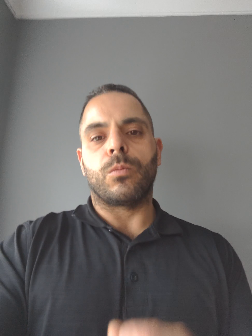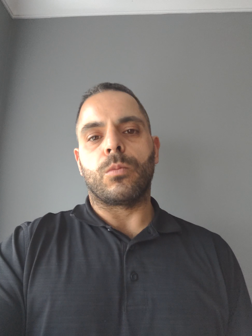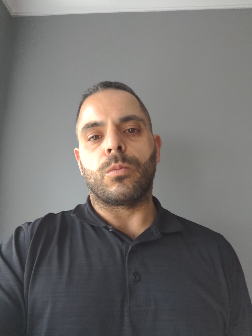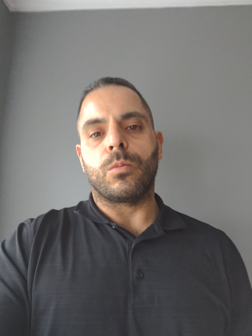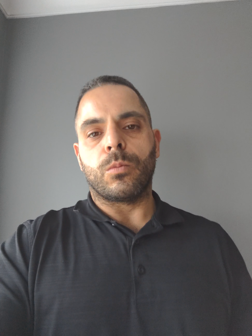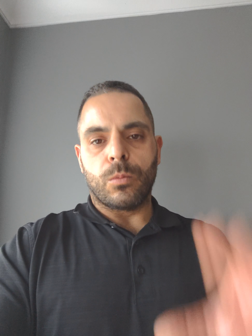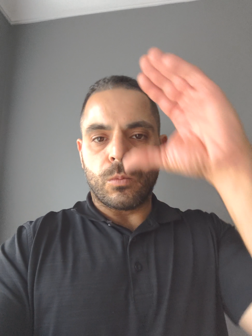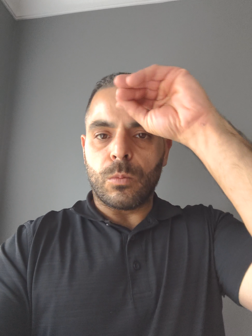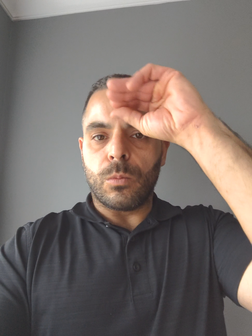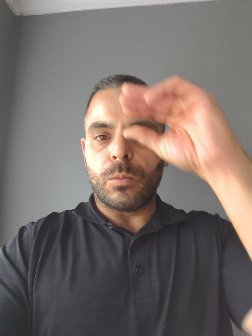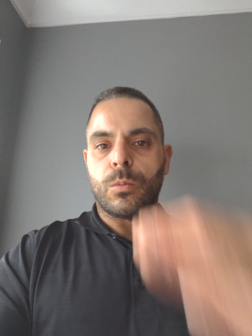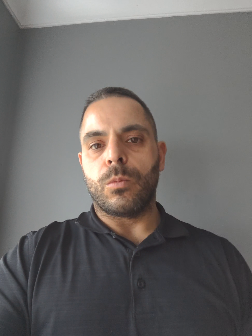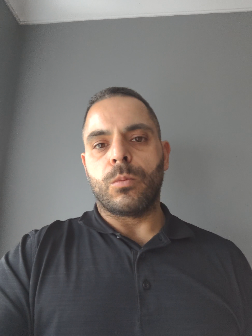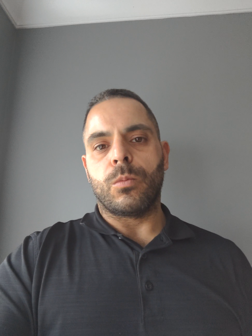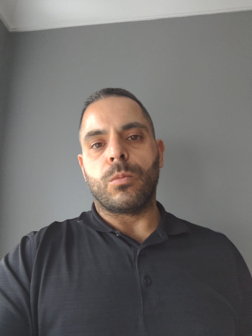boy